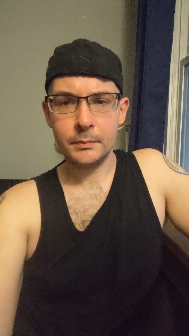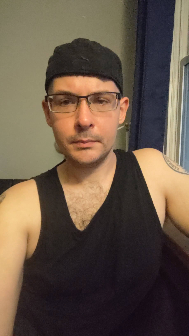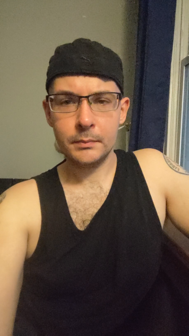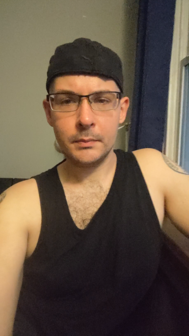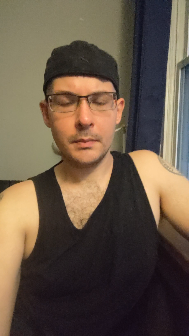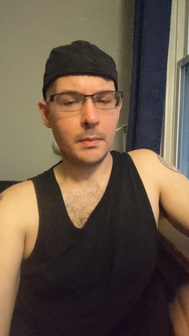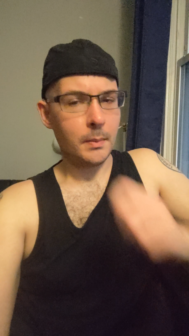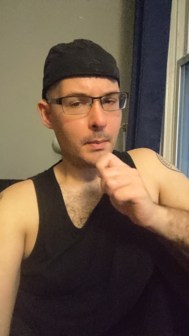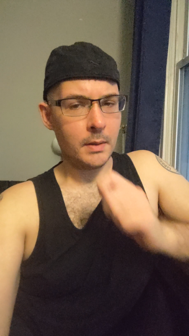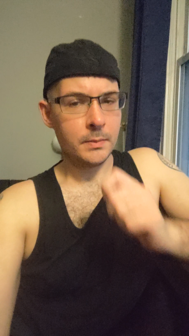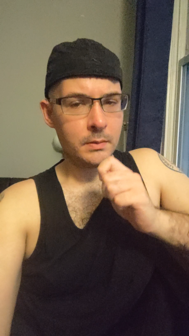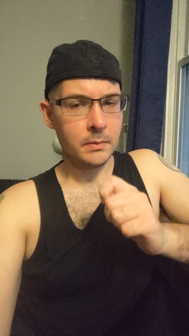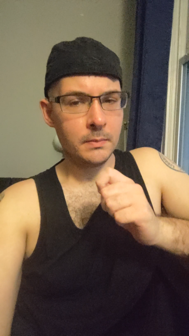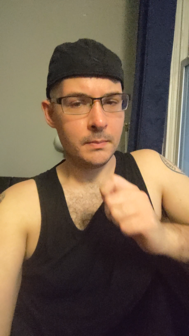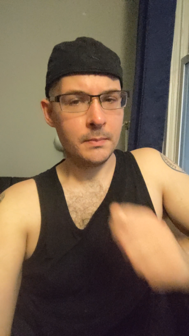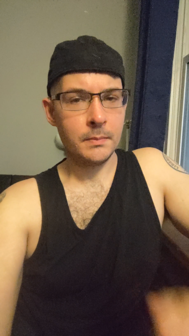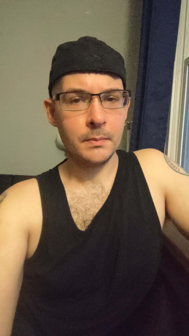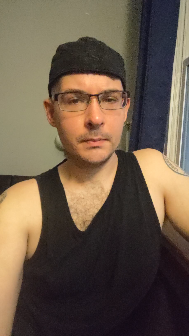popsicle